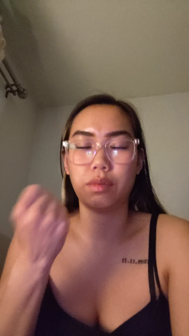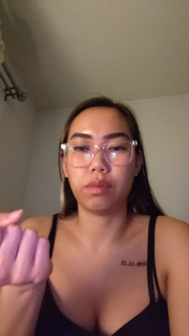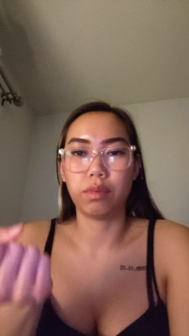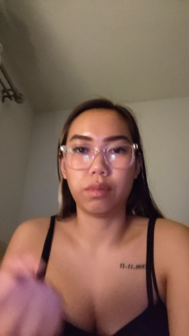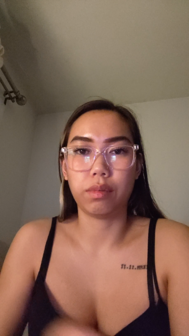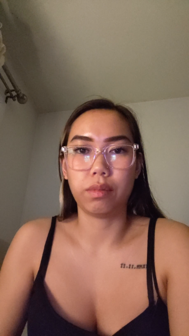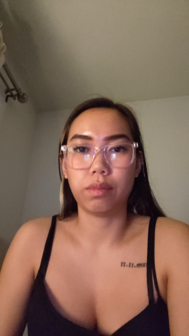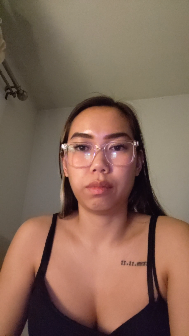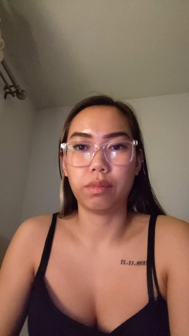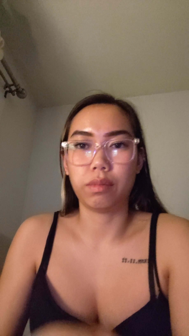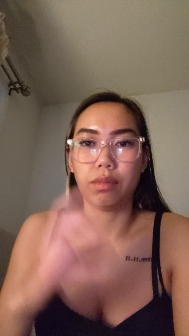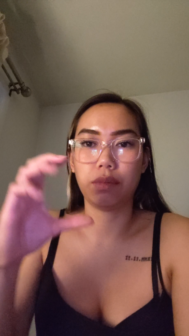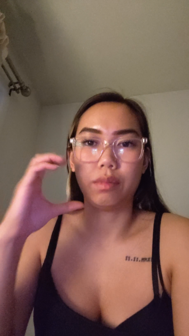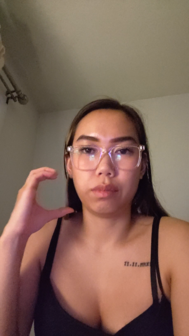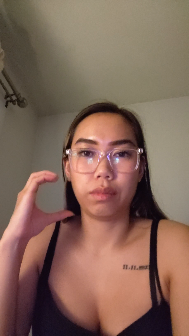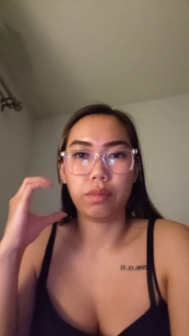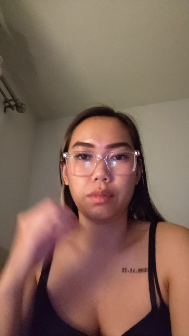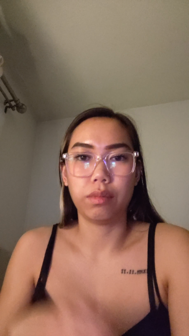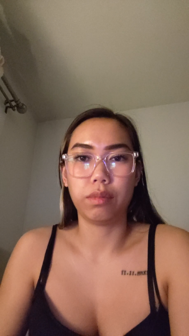bus